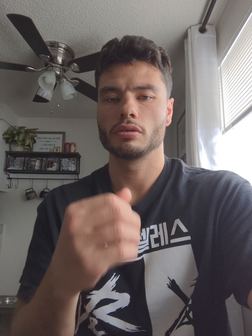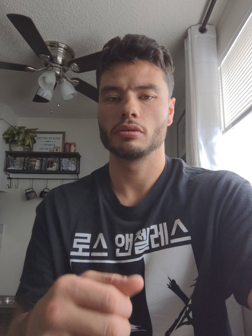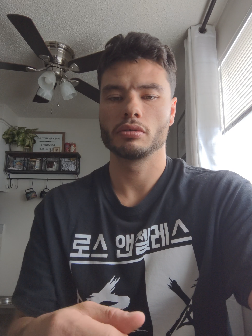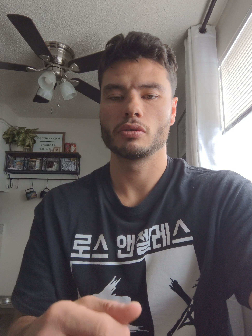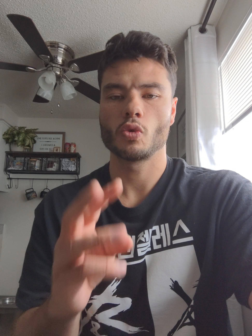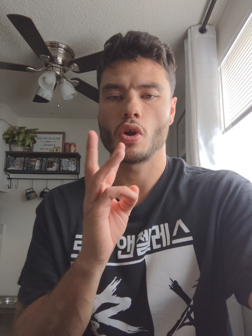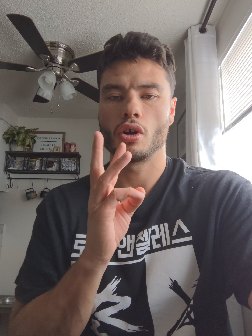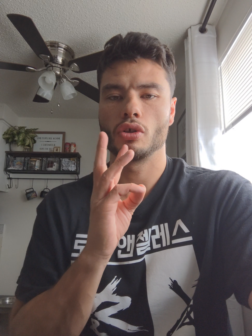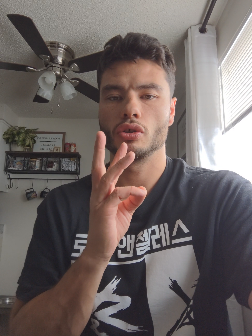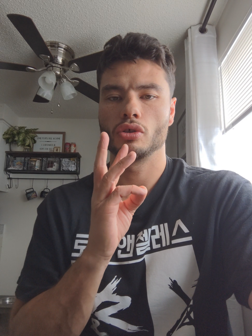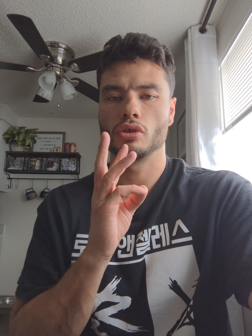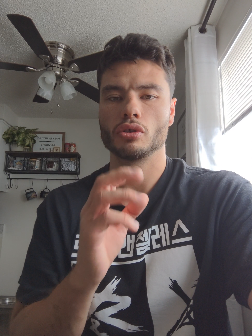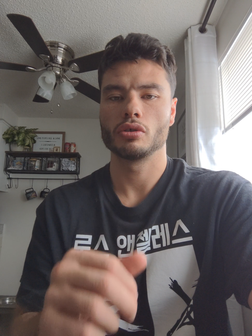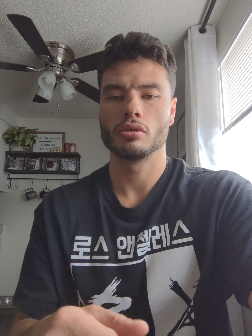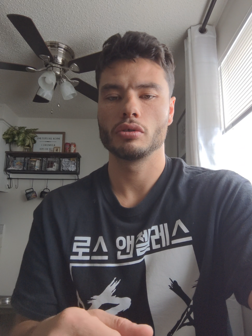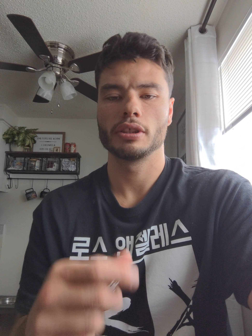water